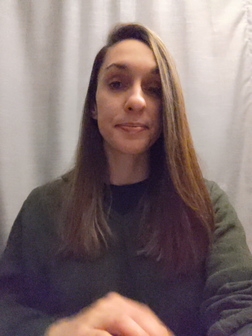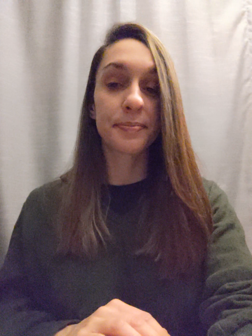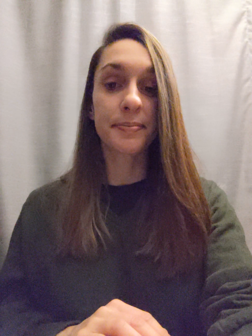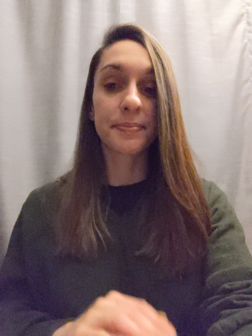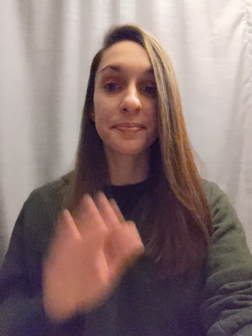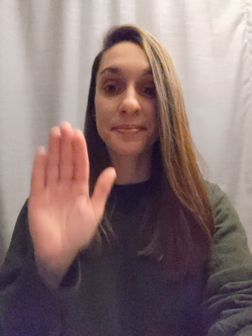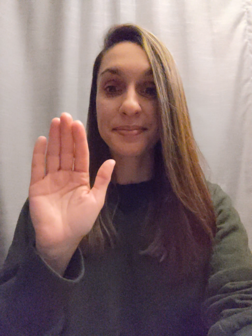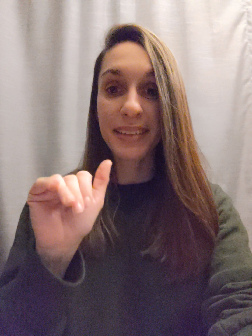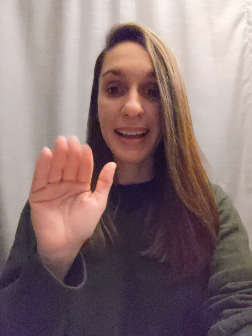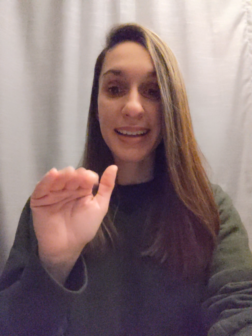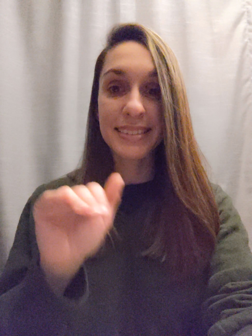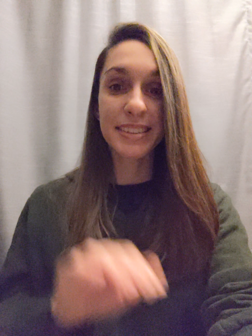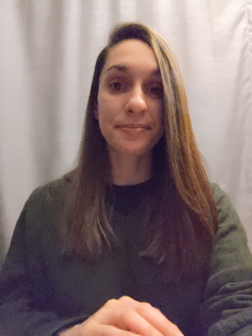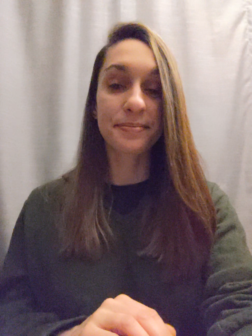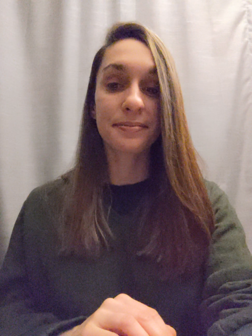bye